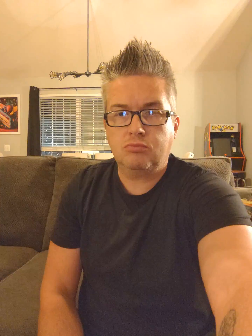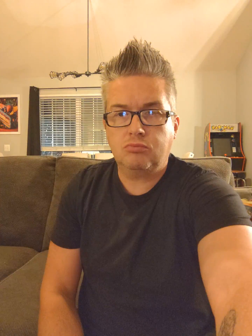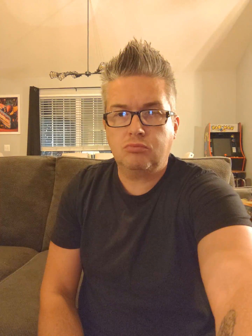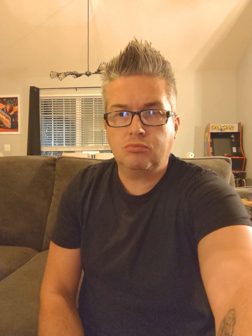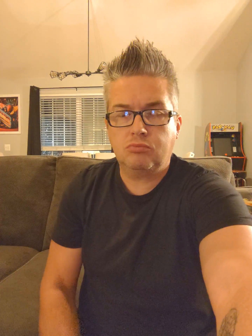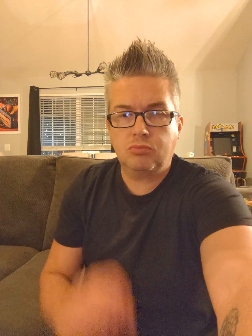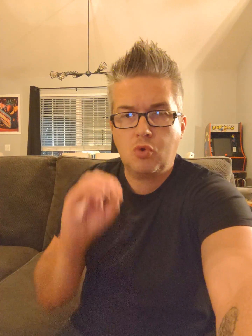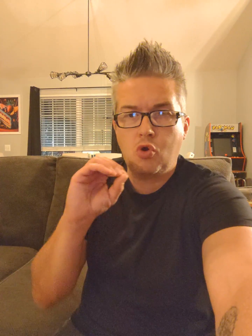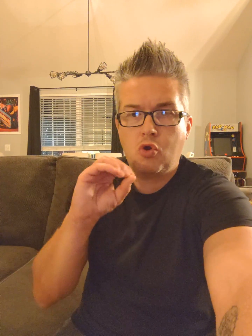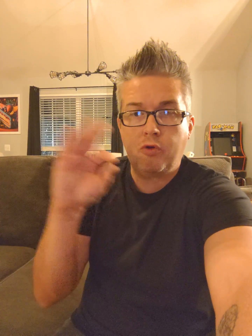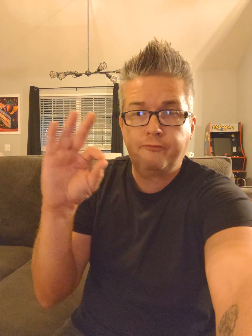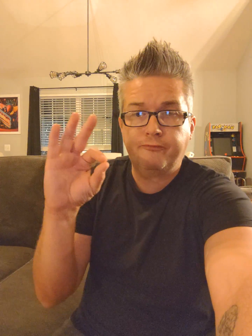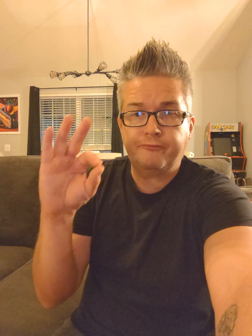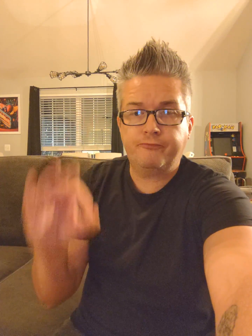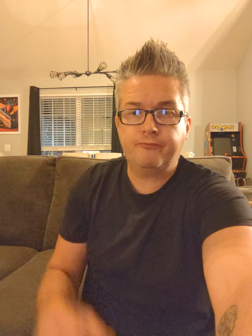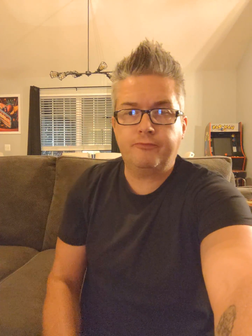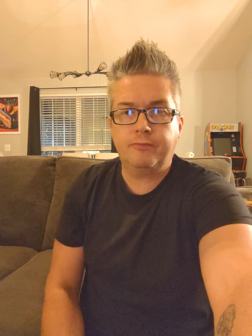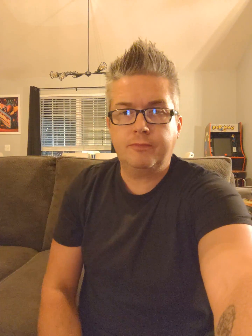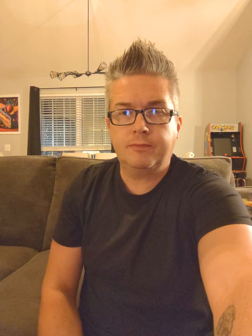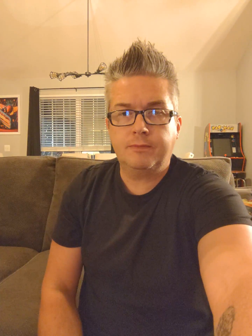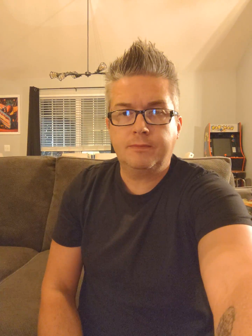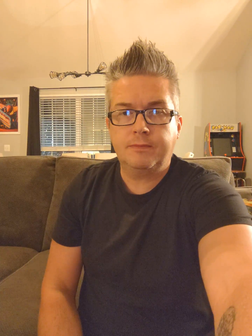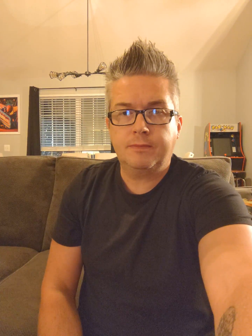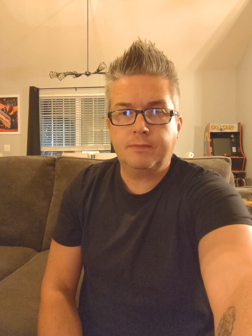off